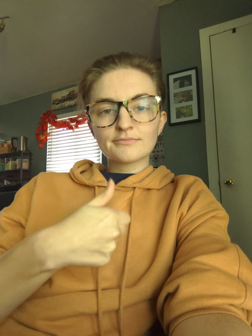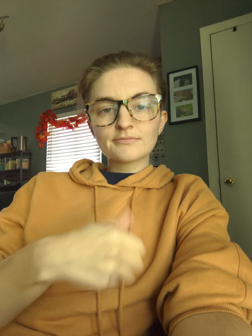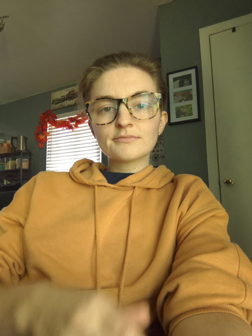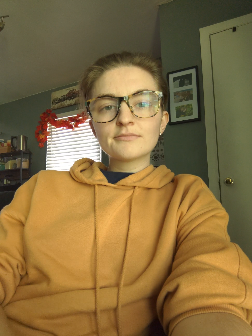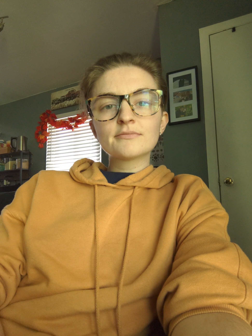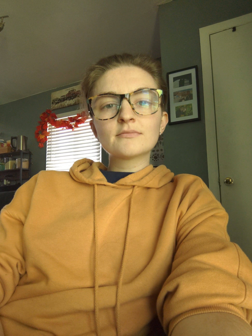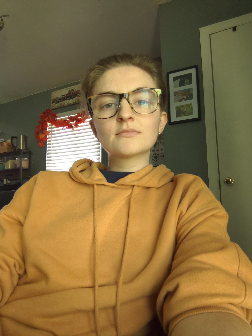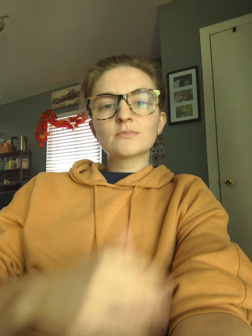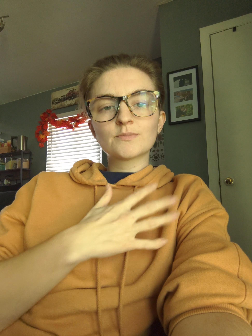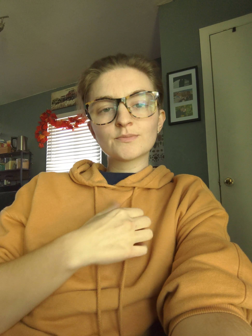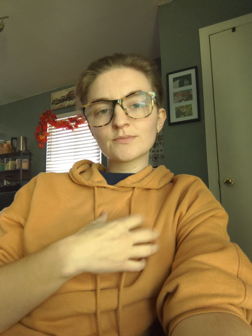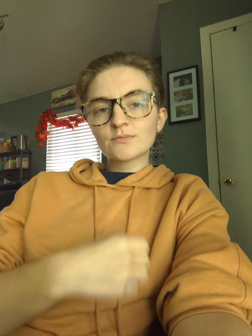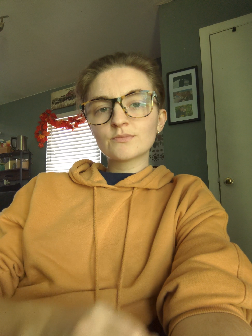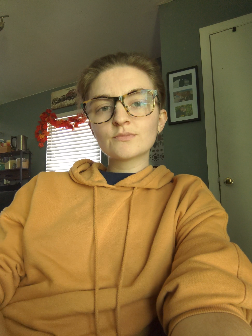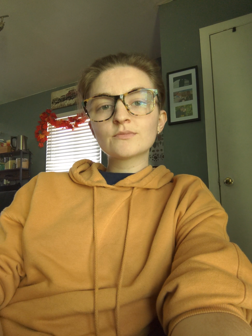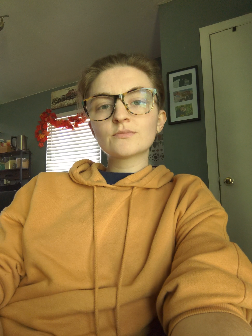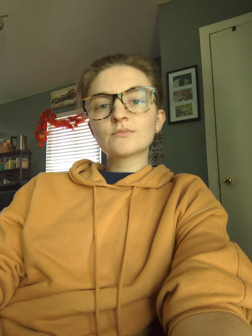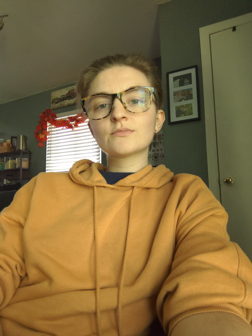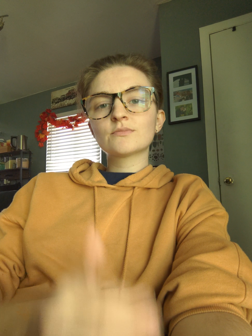bear